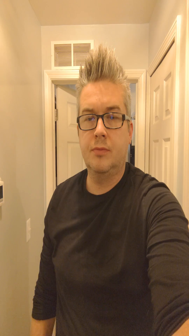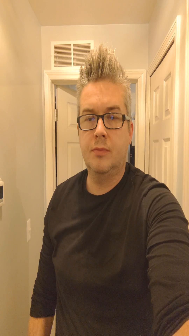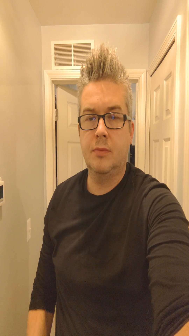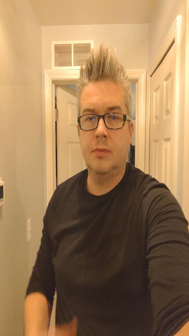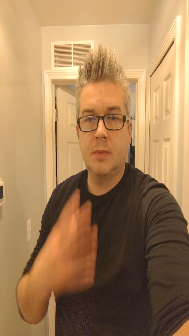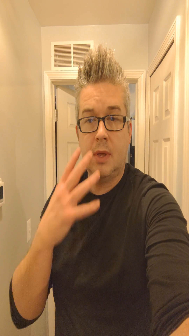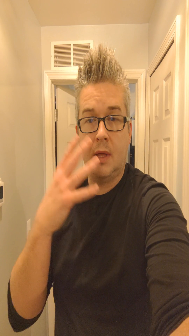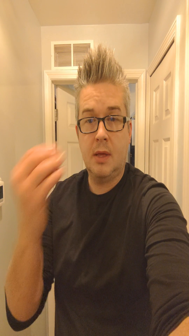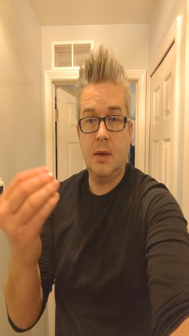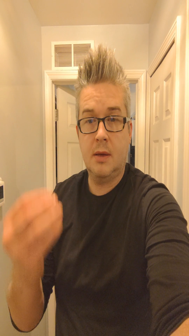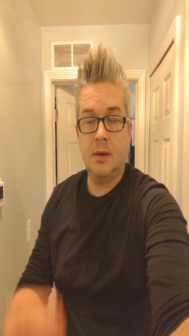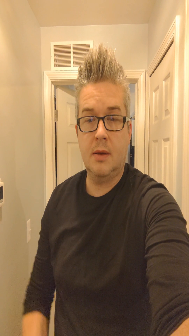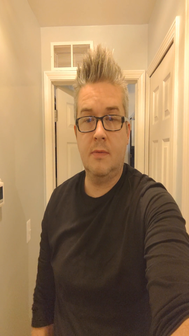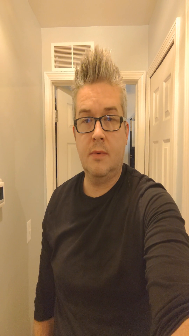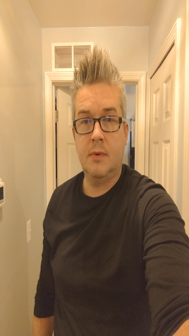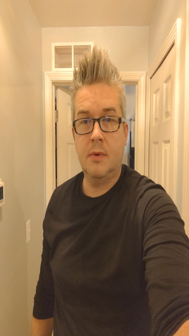go